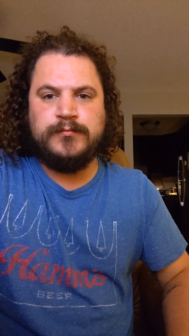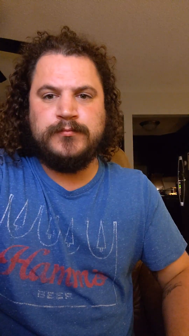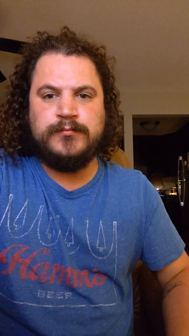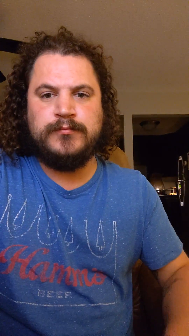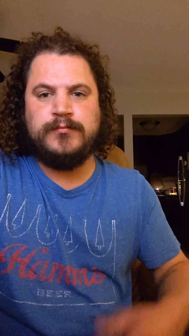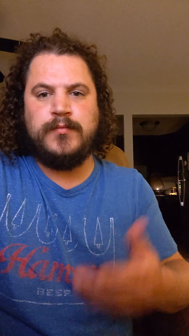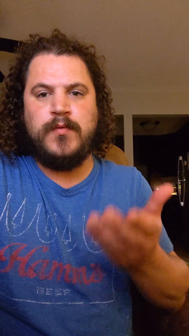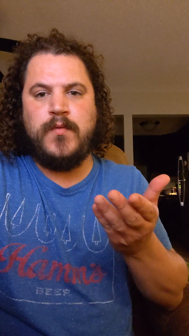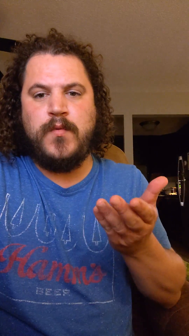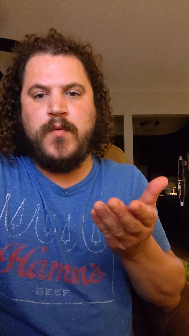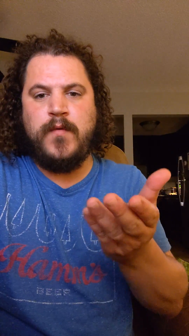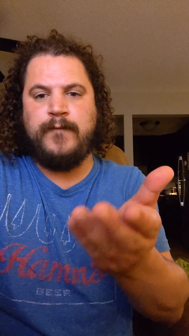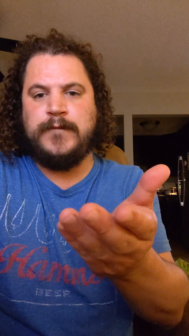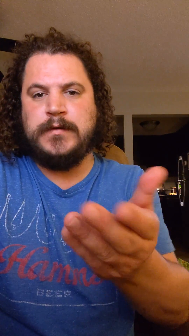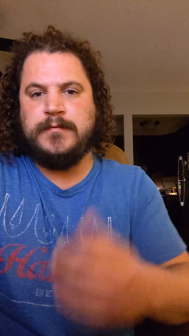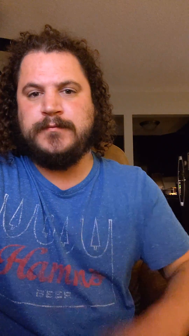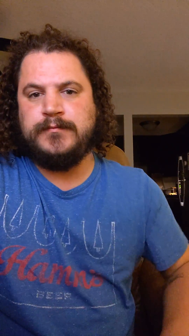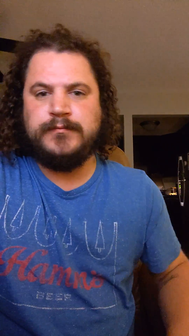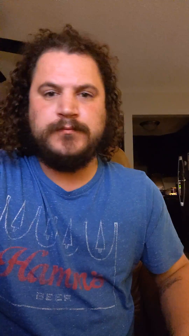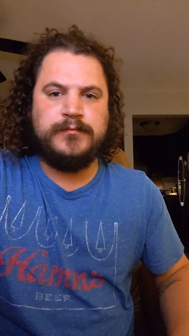oven